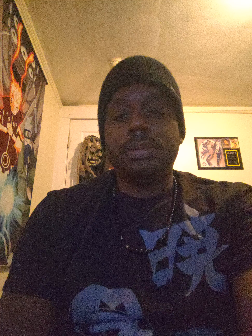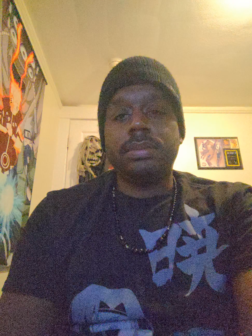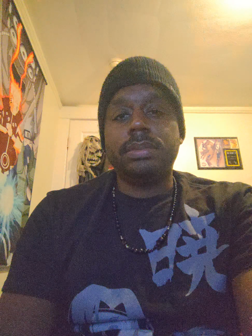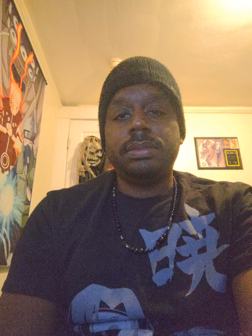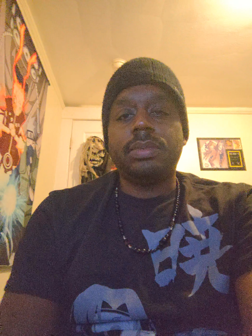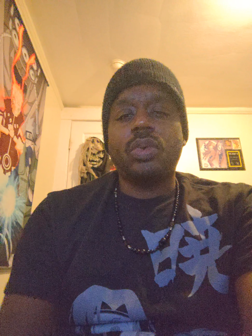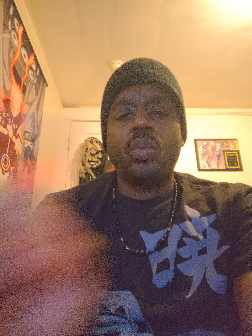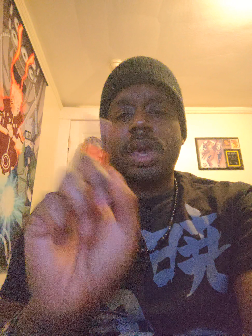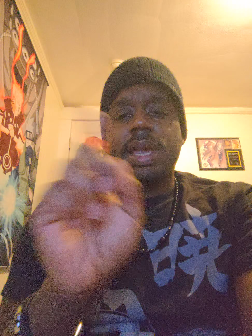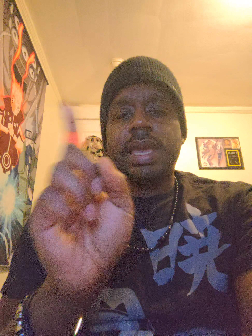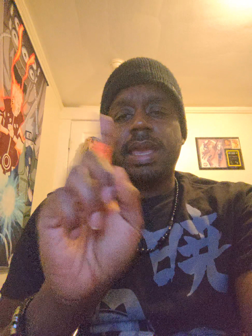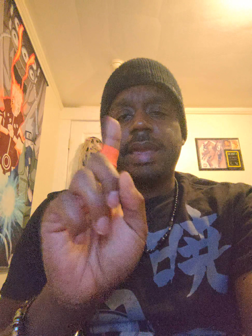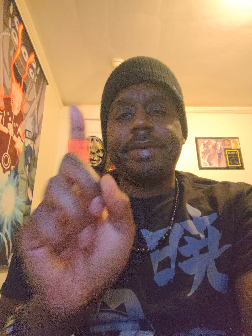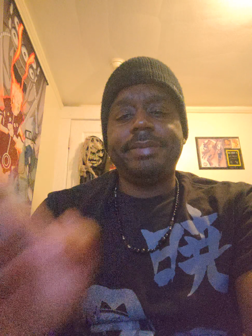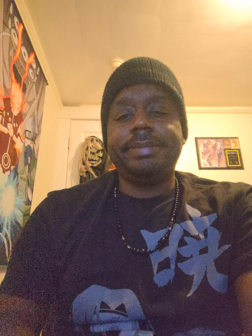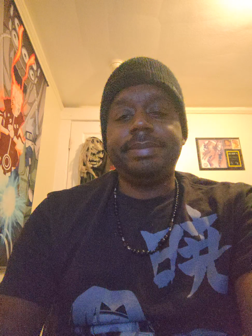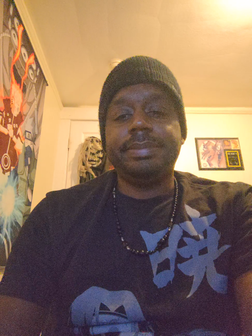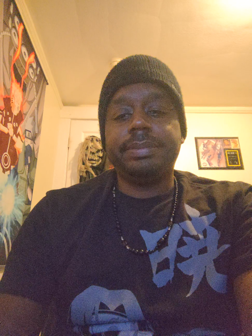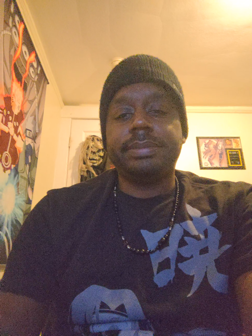where